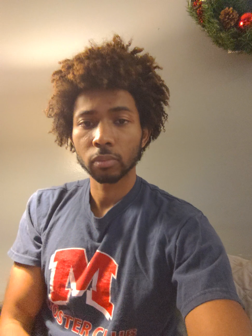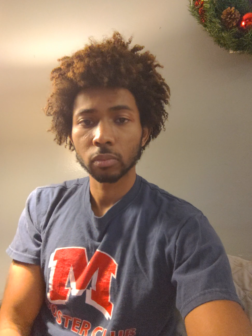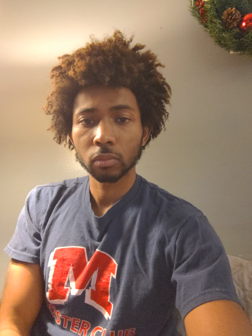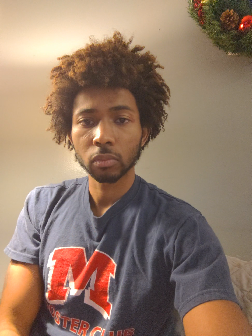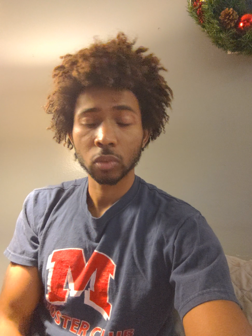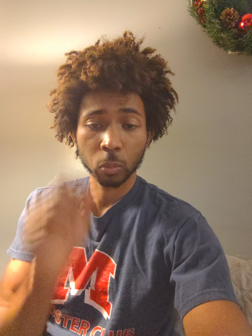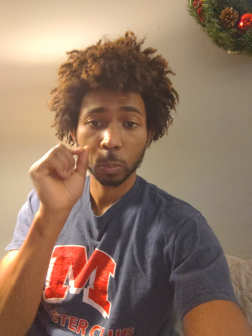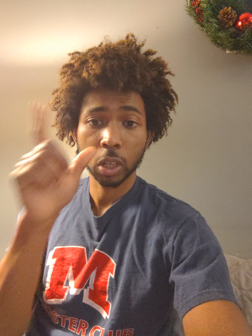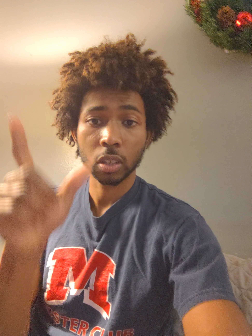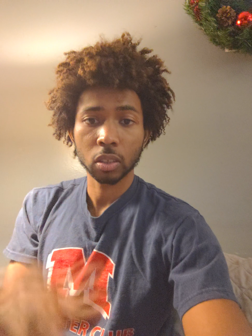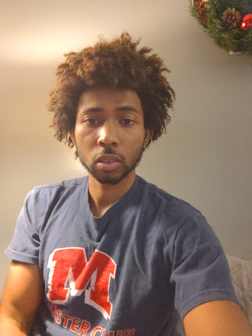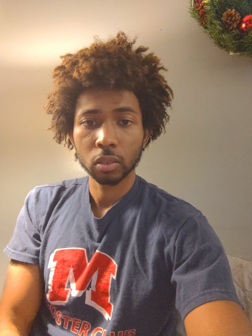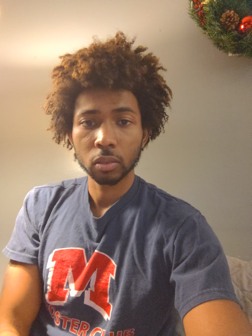wake